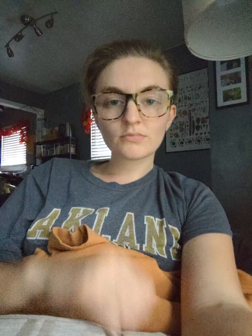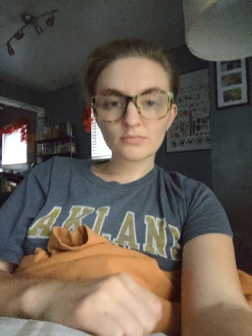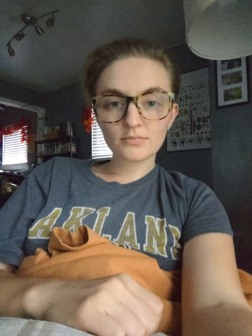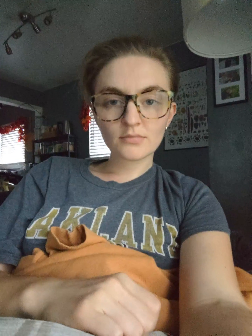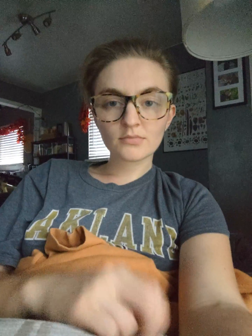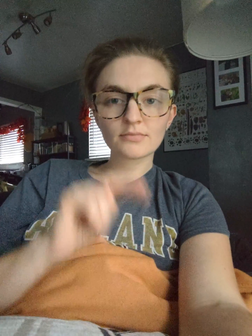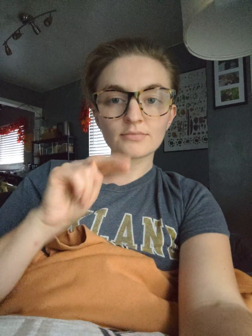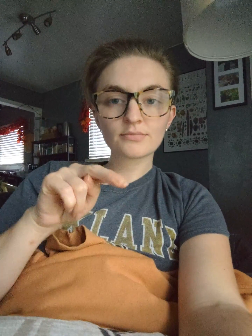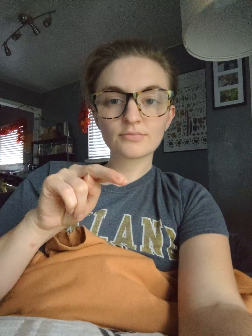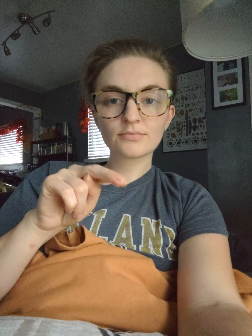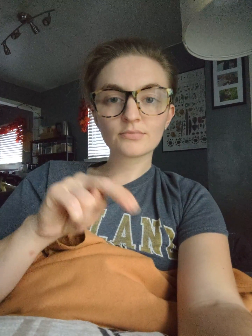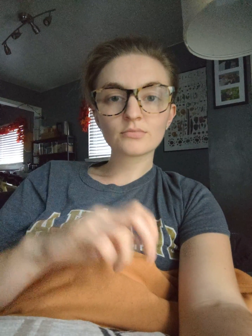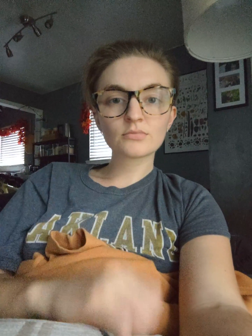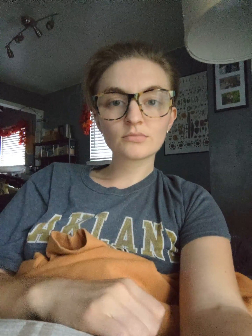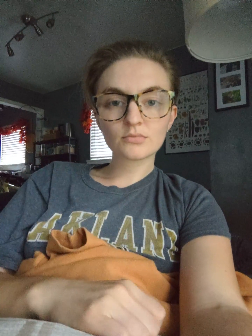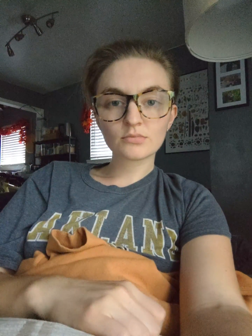nurse